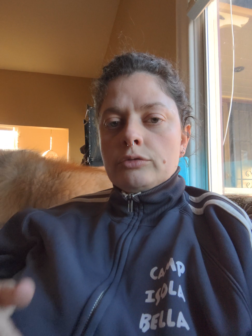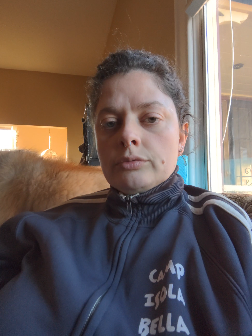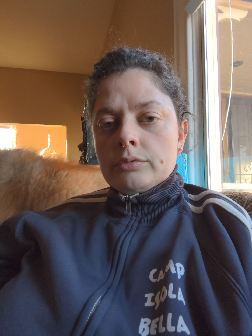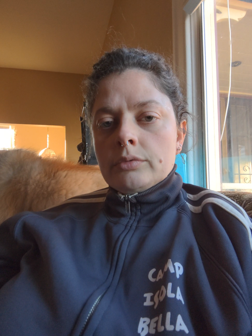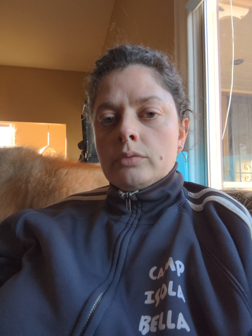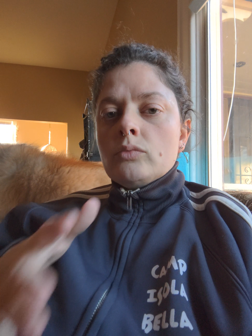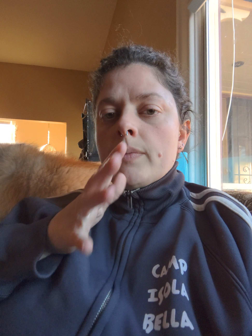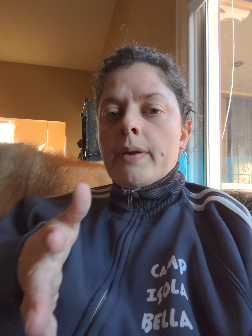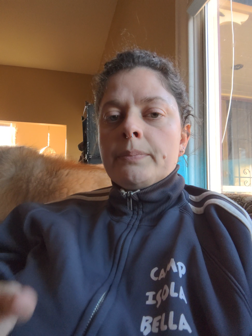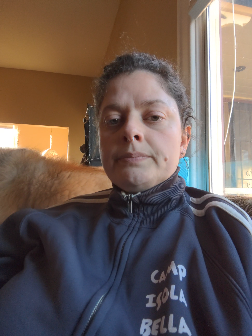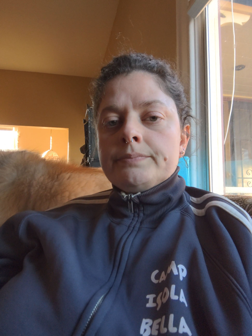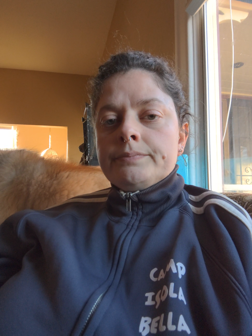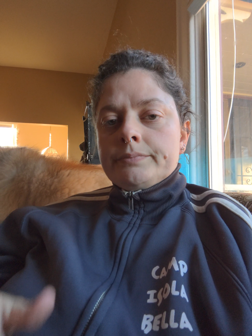grandma